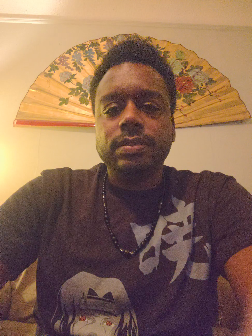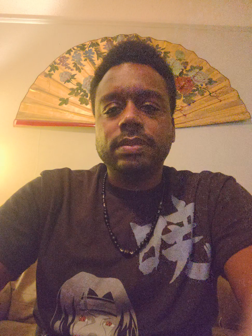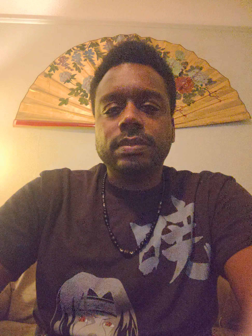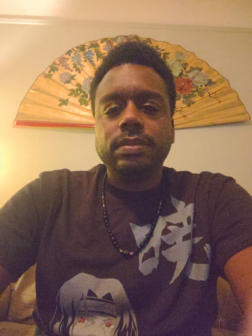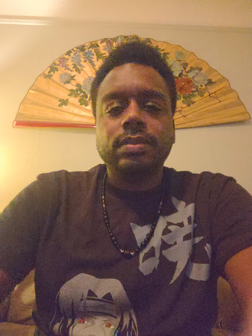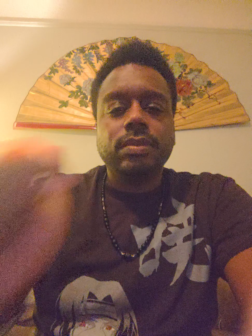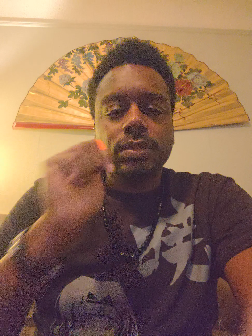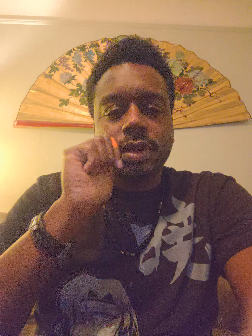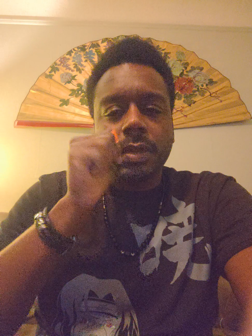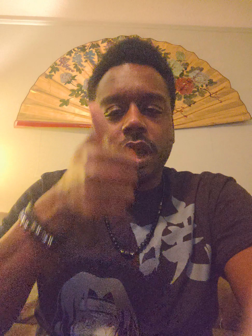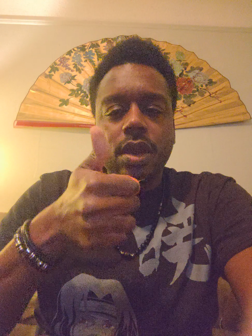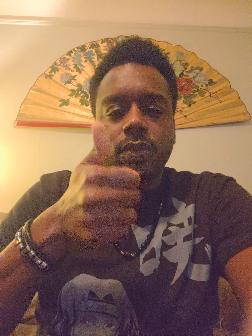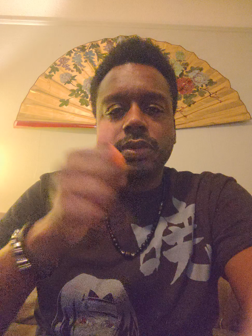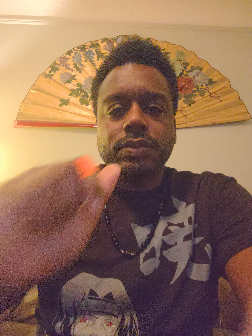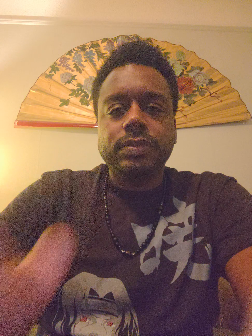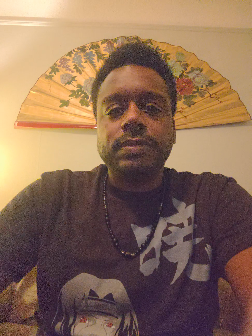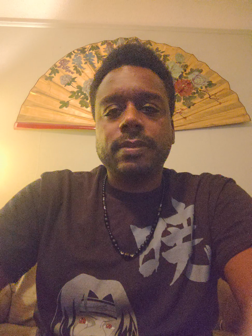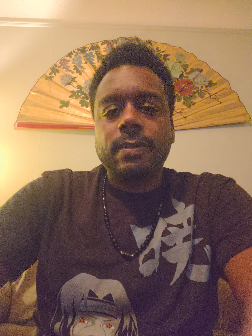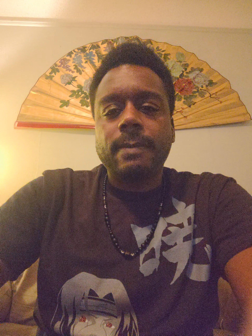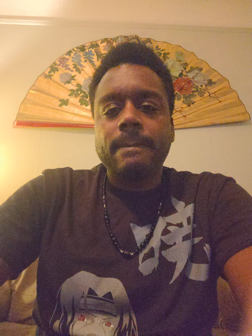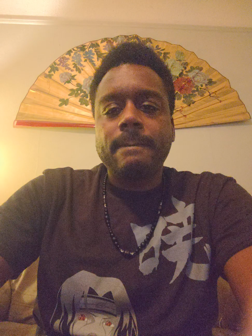tomorrow